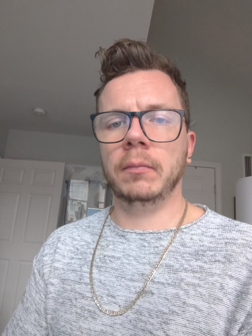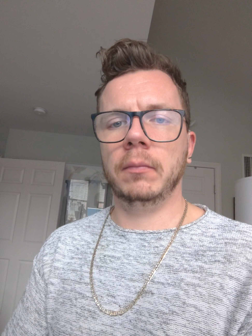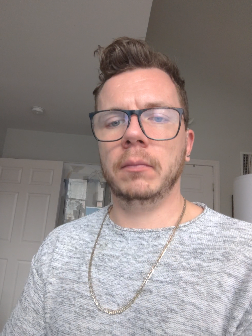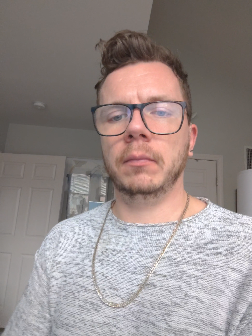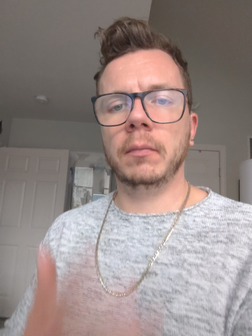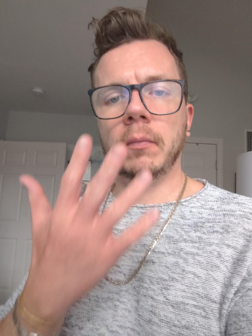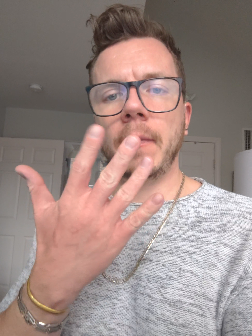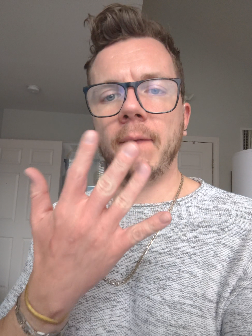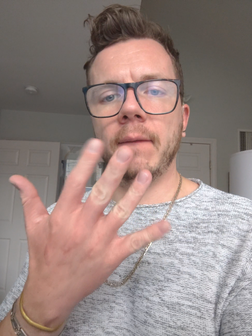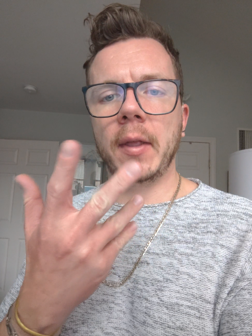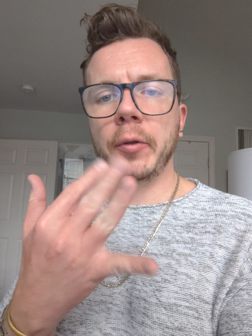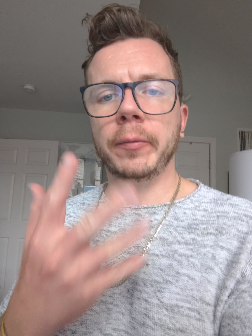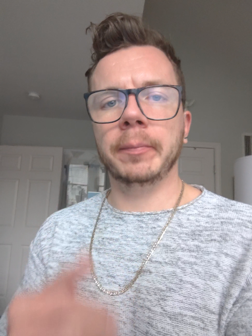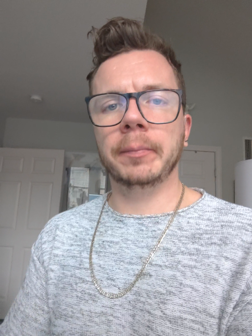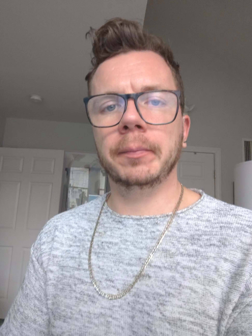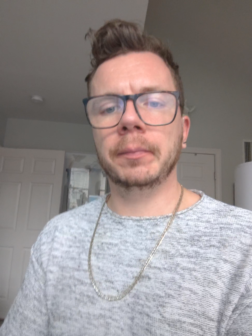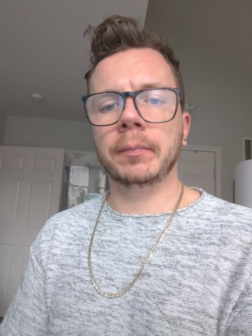finger